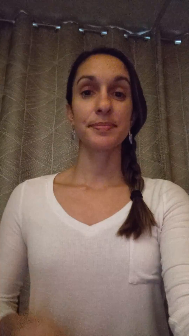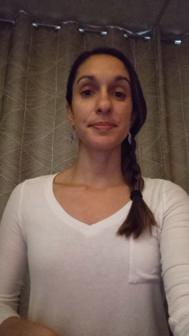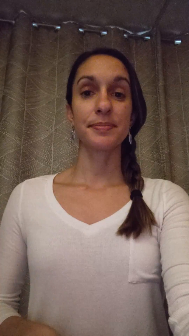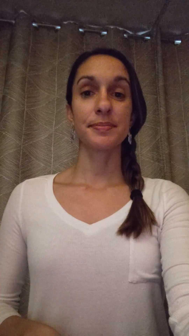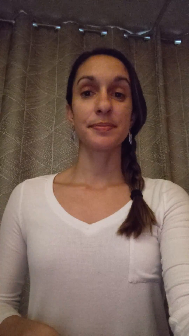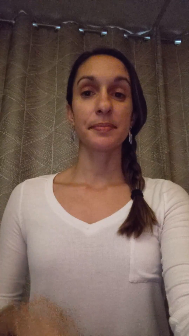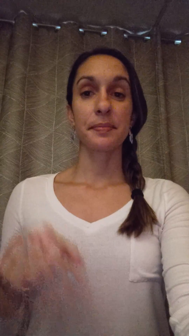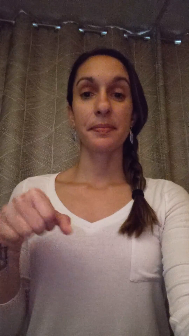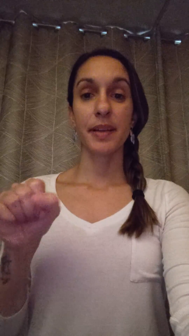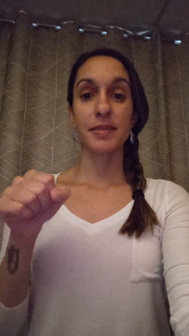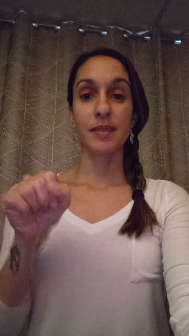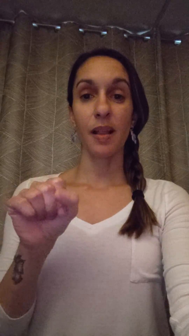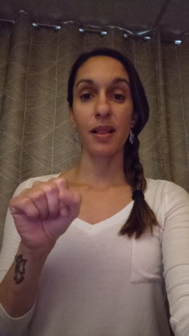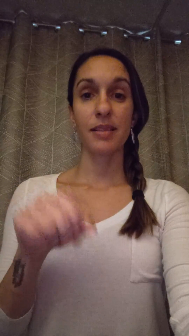motorcycle